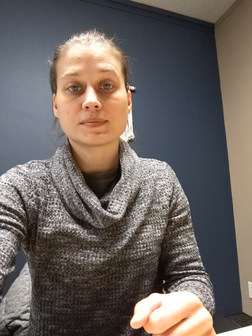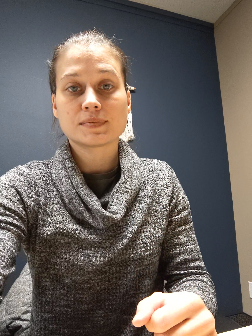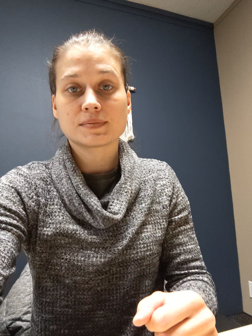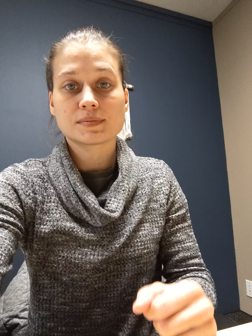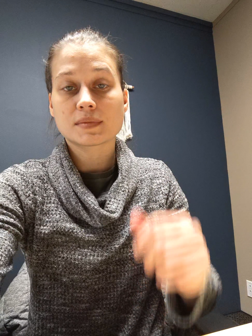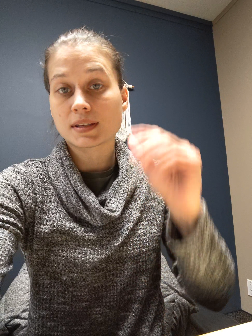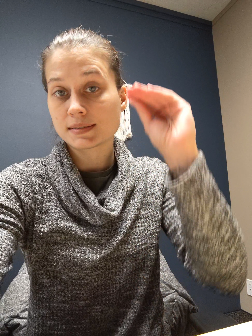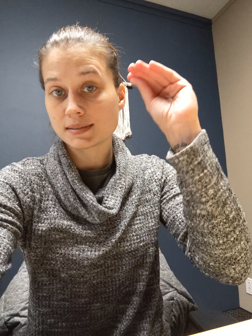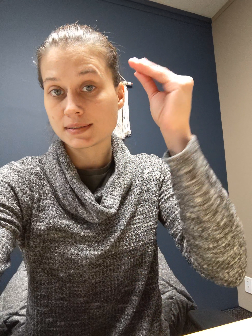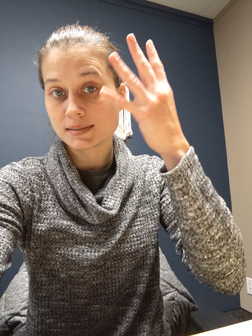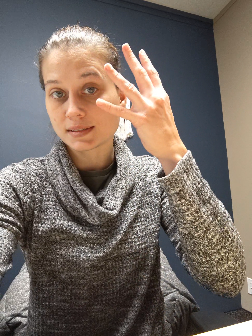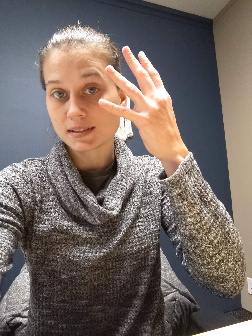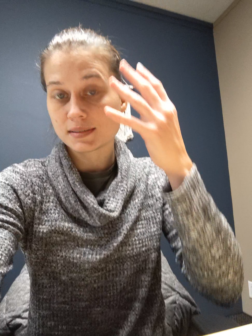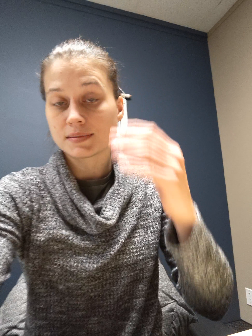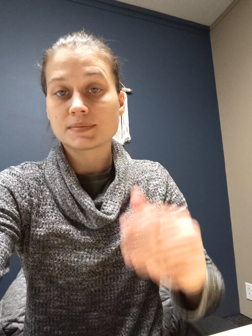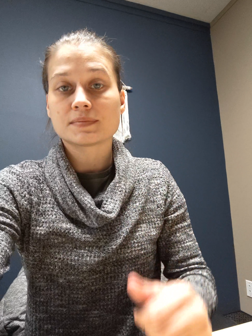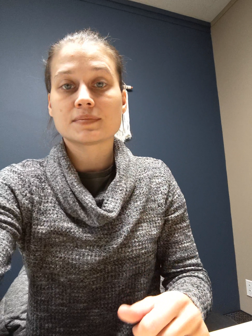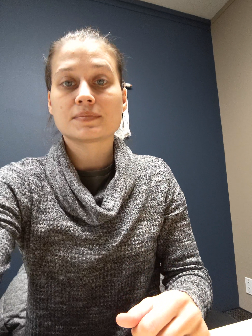sun